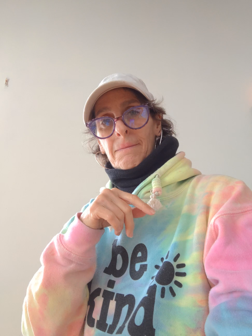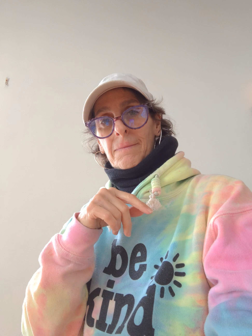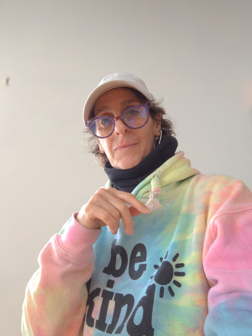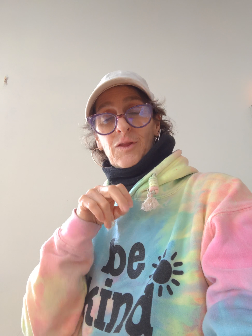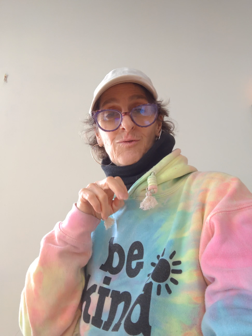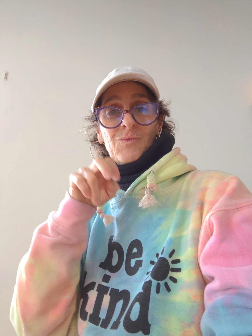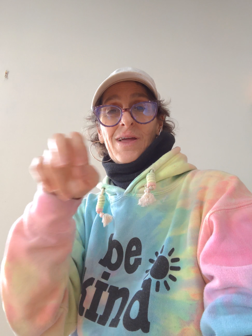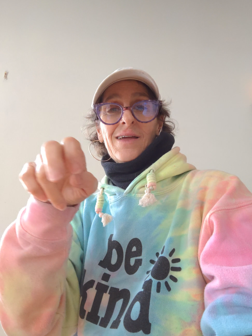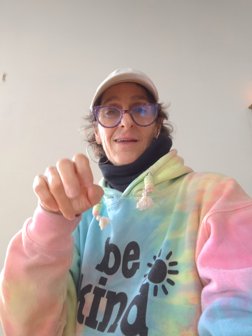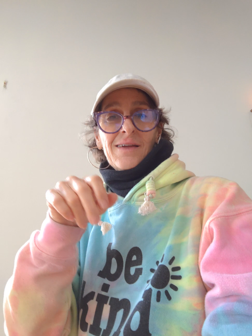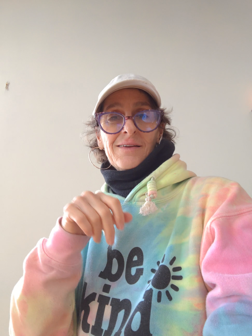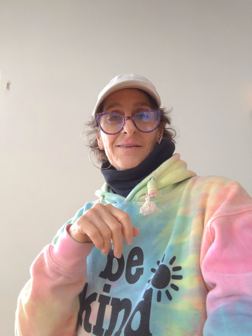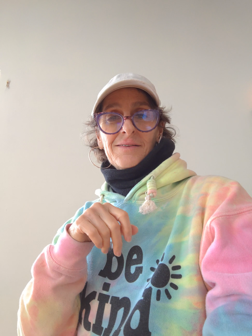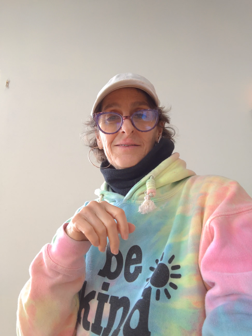ride